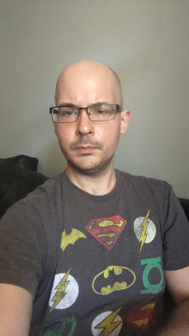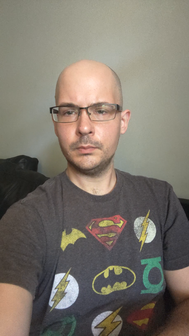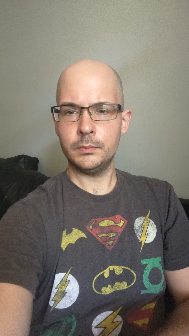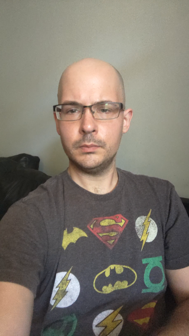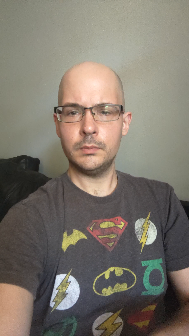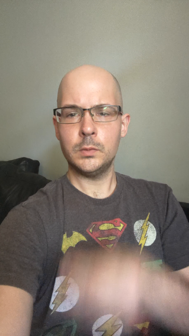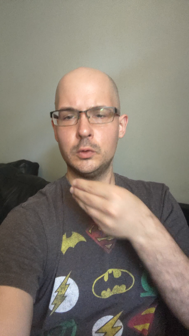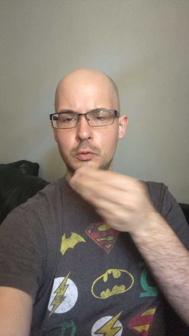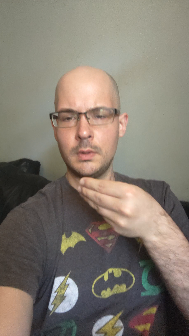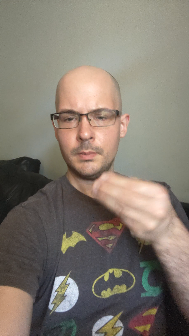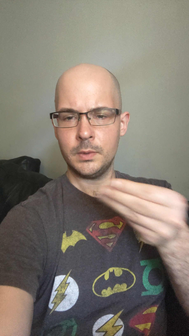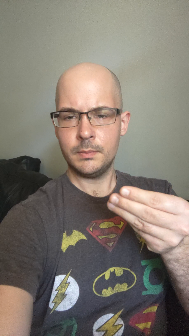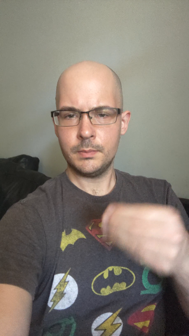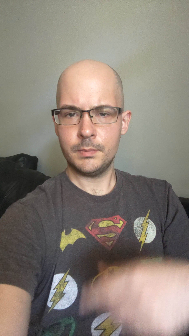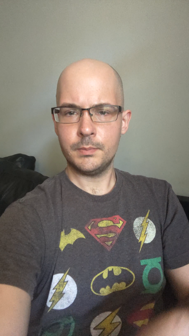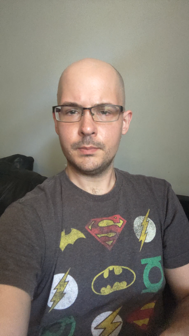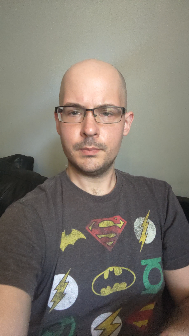shopping